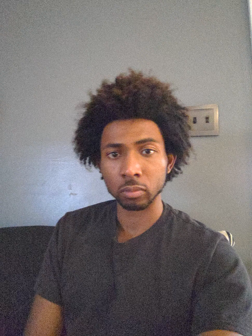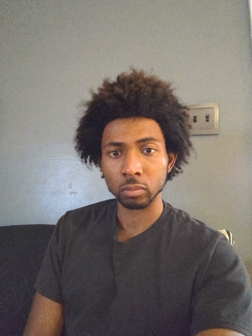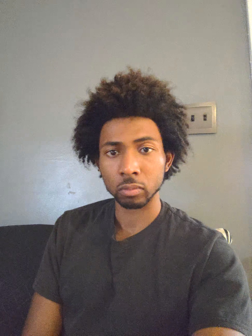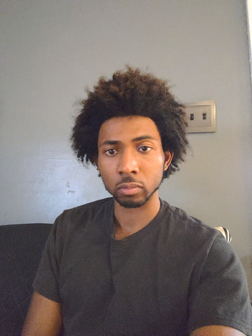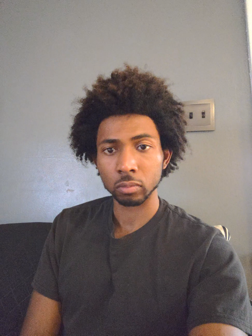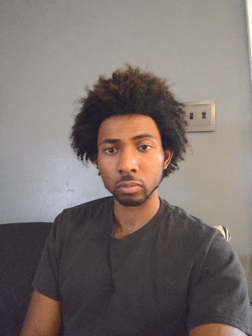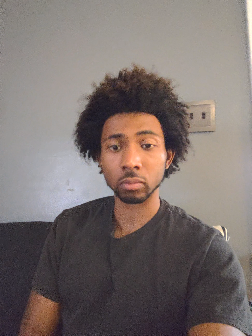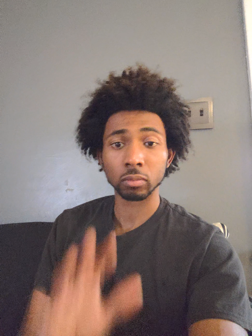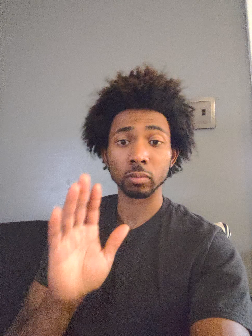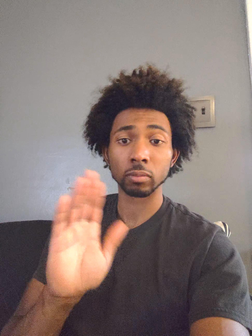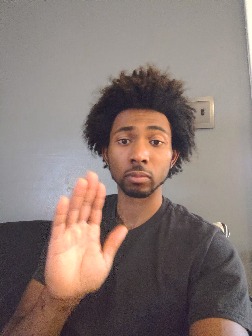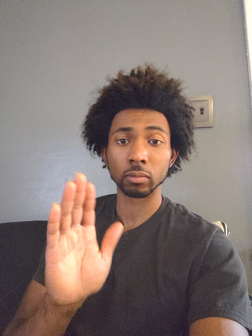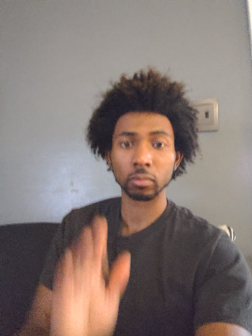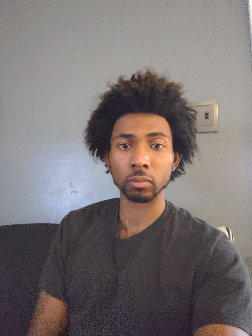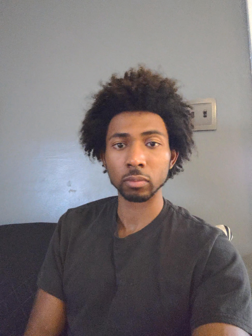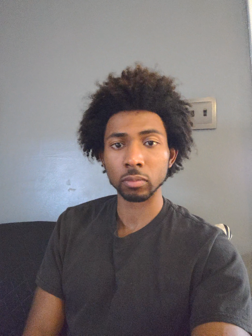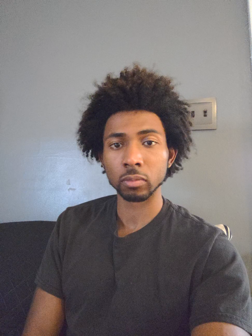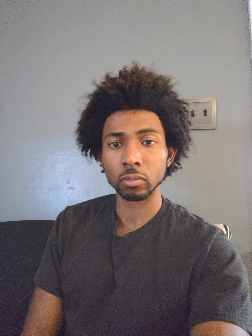hi